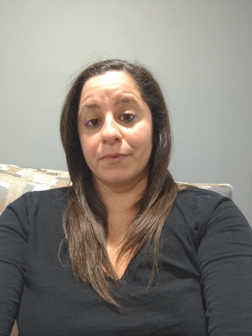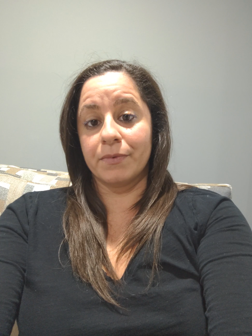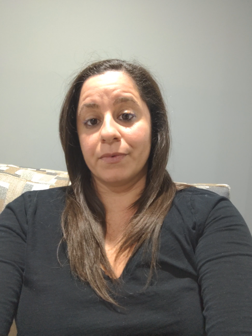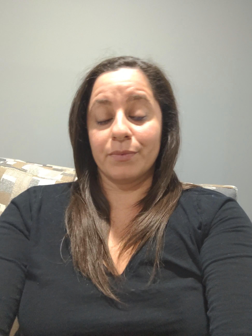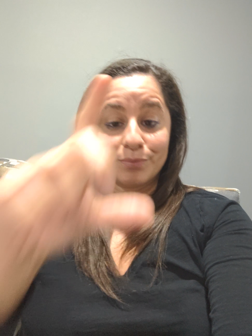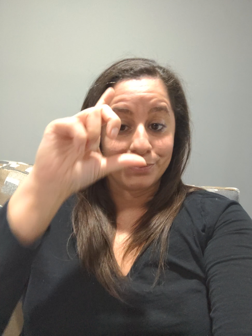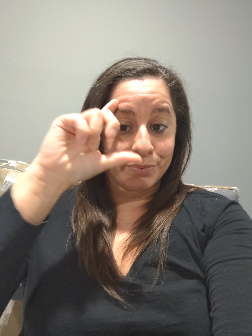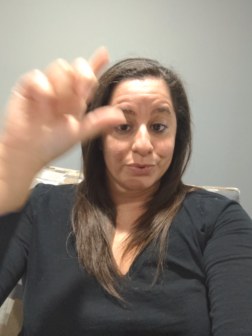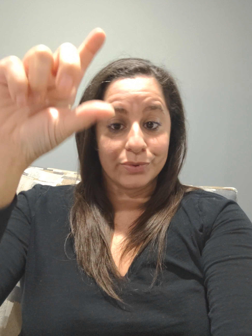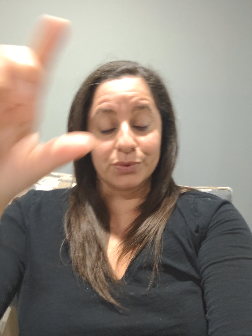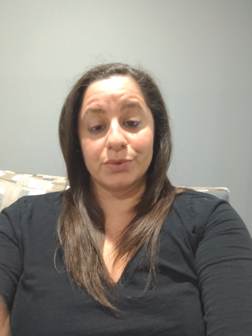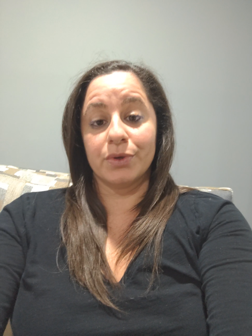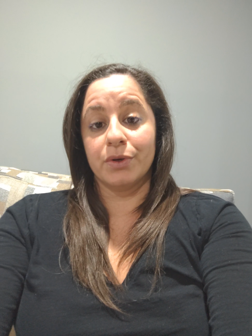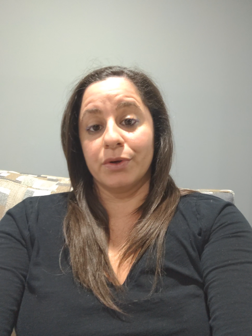moon